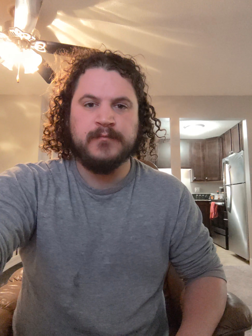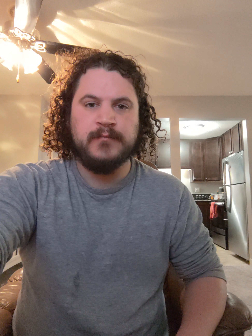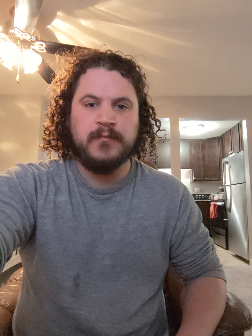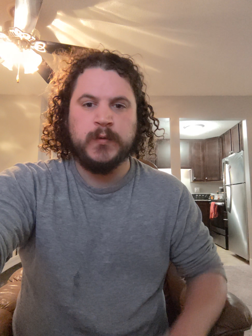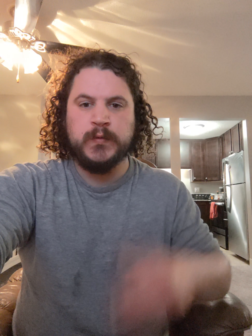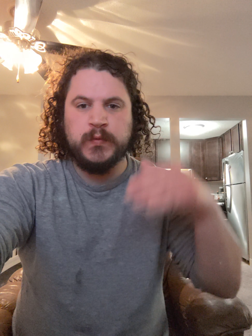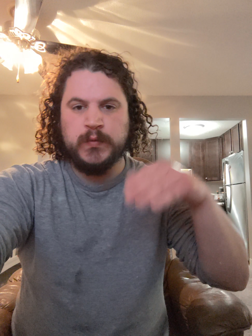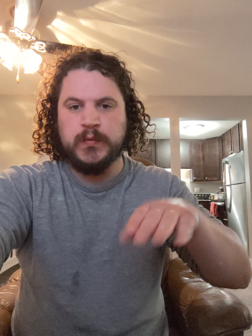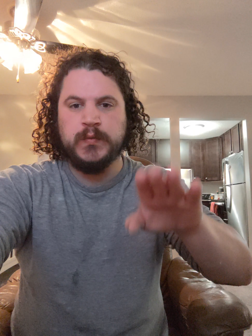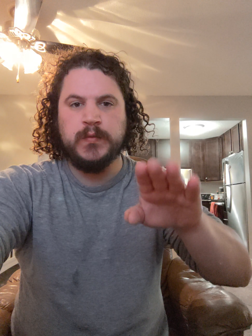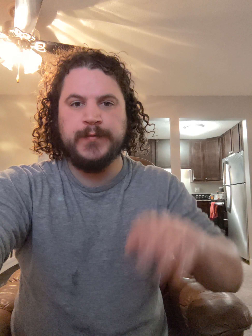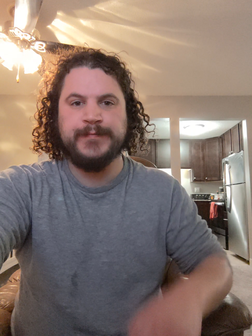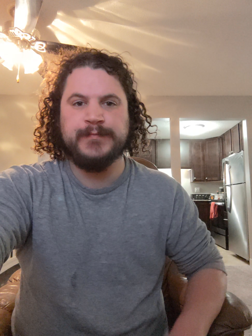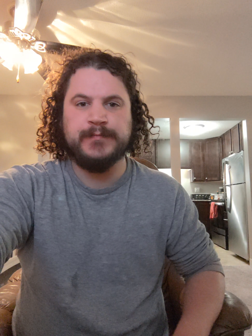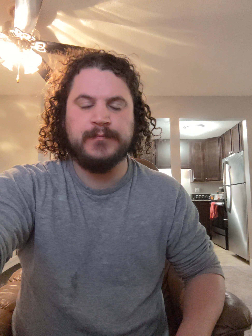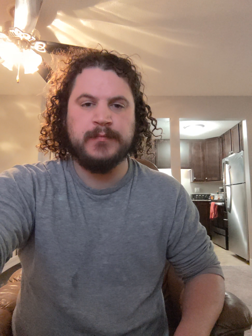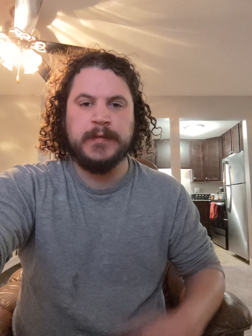into